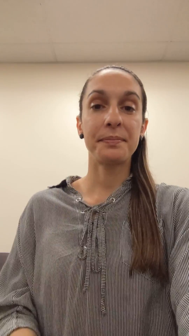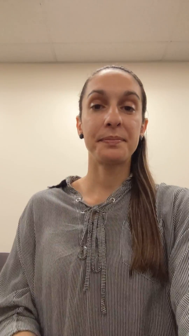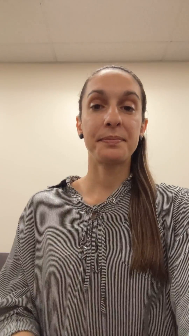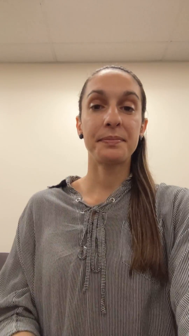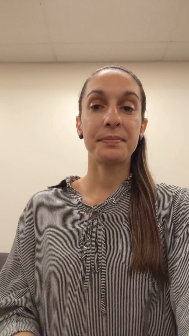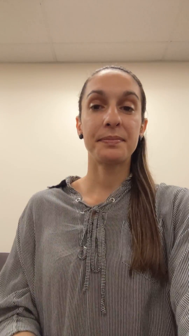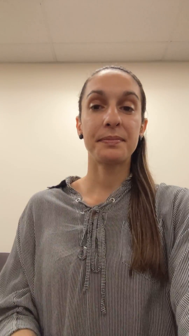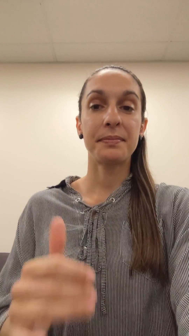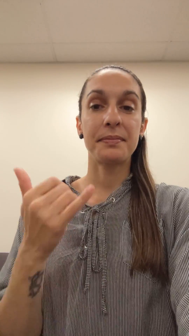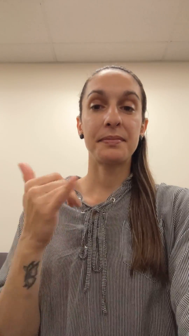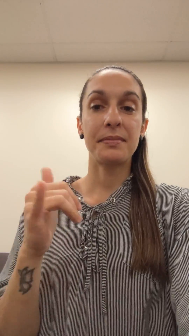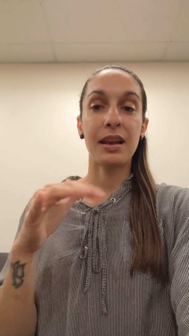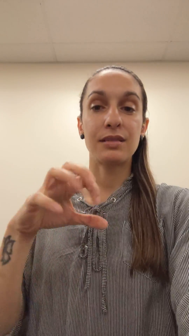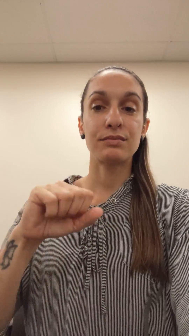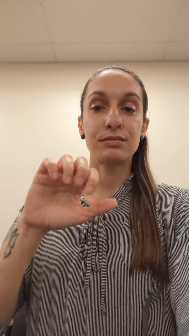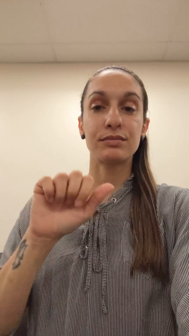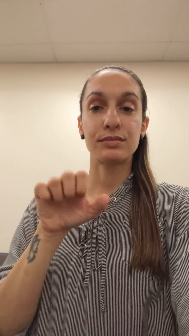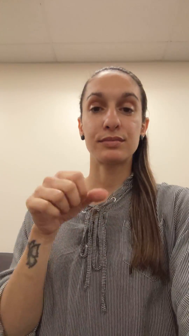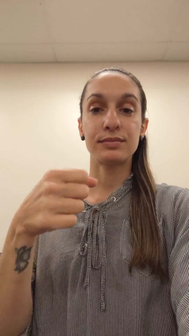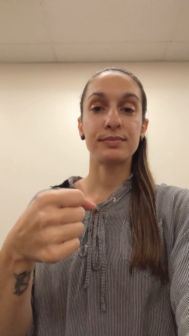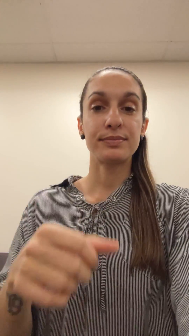play dough